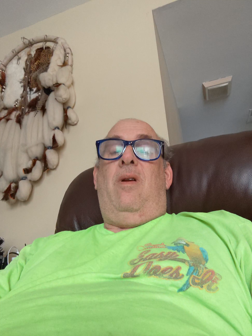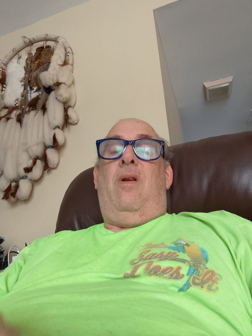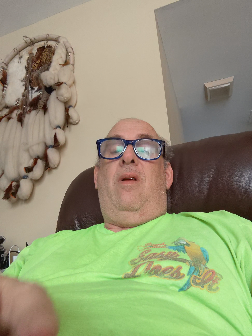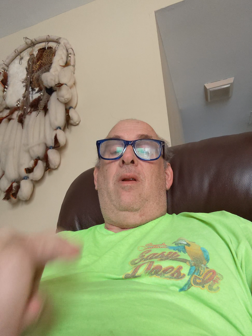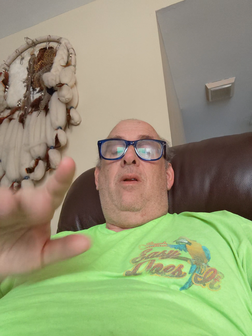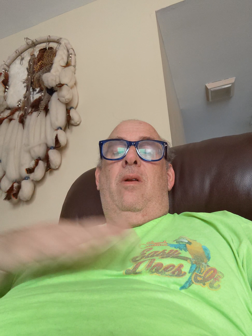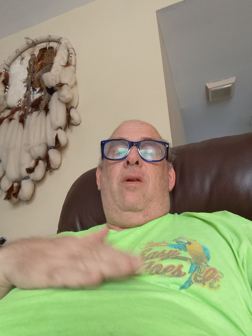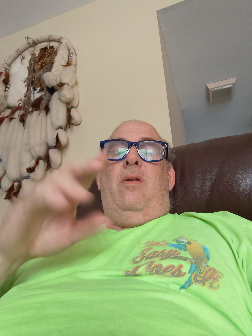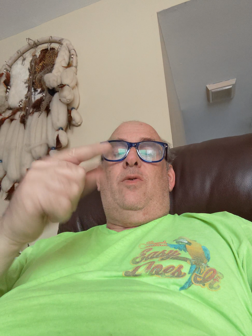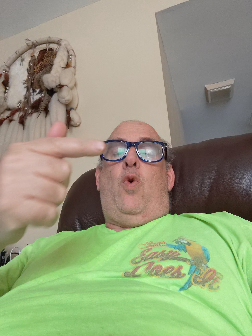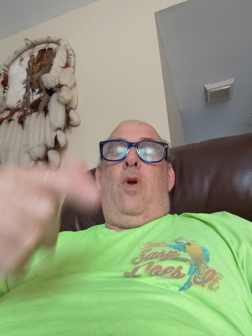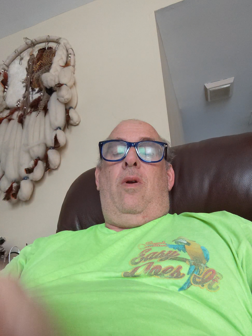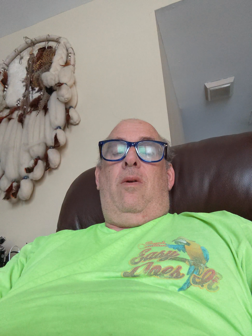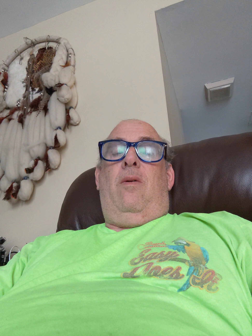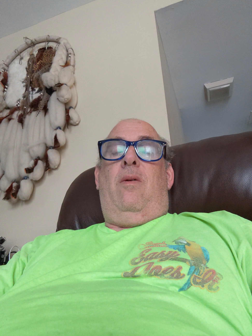dog